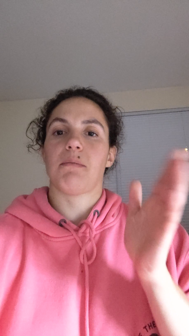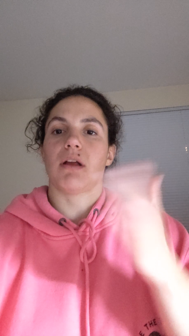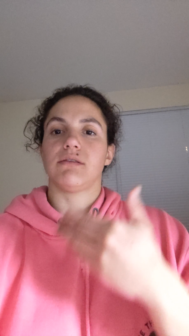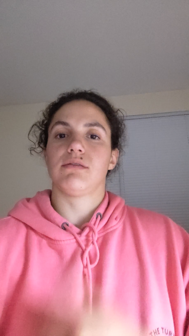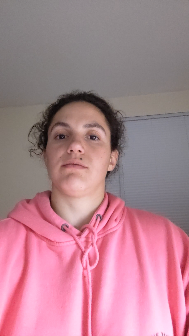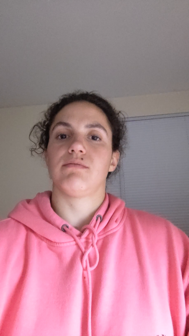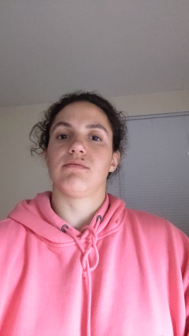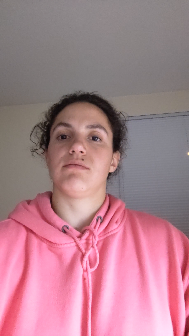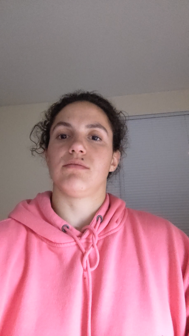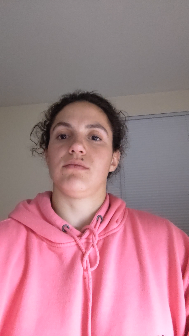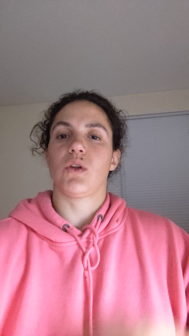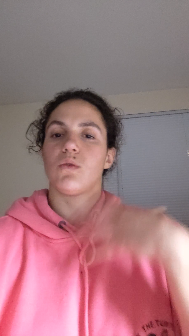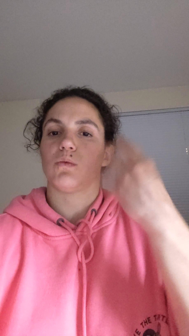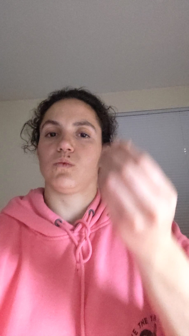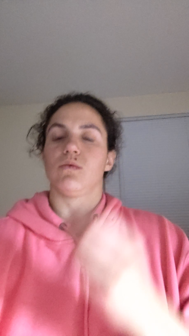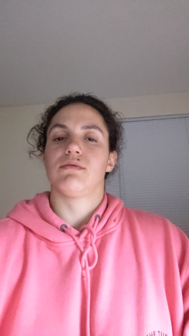got to